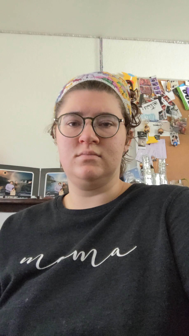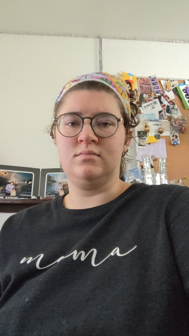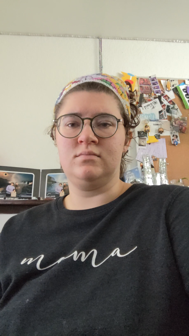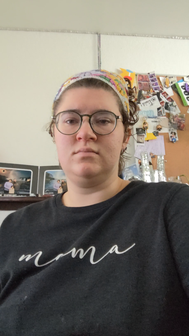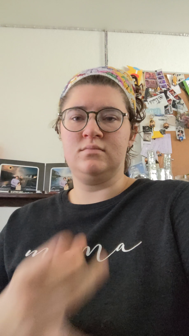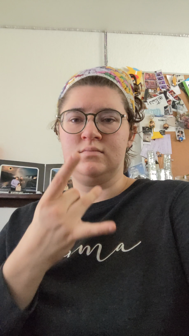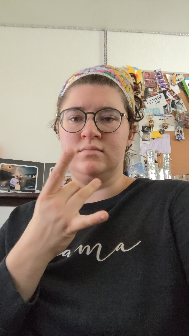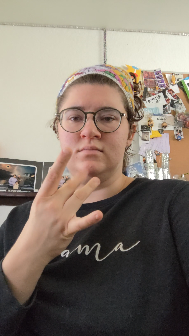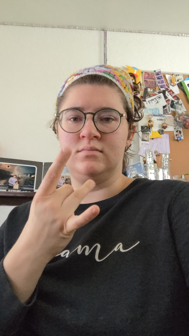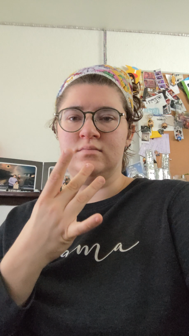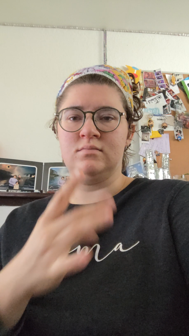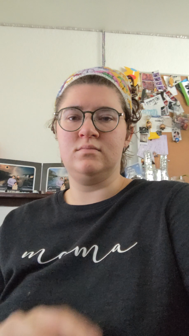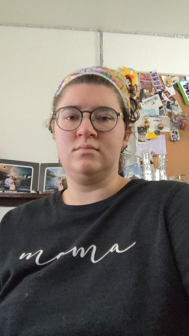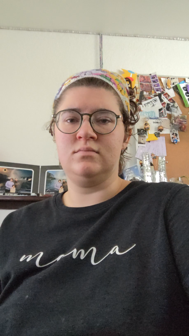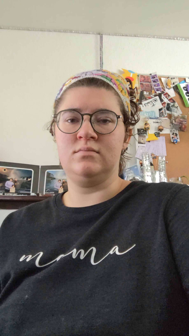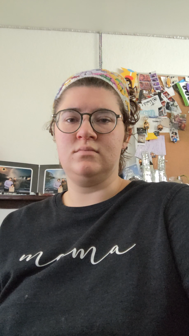light bulb